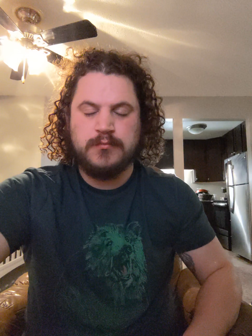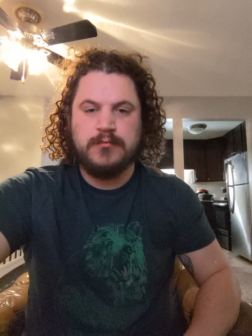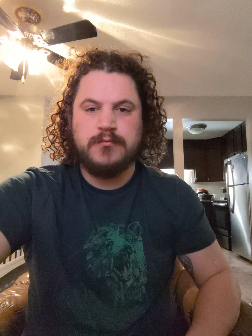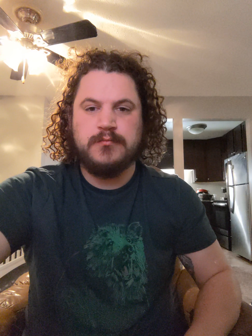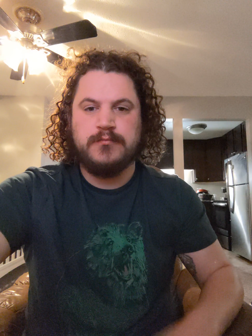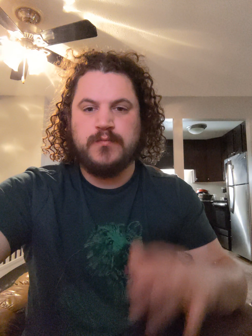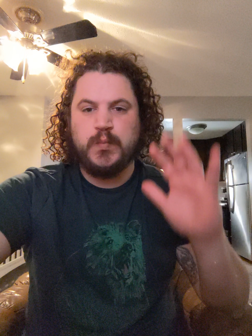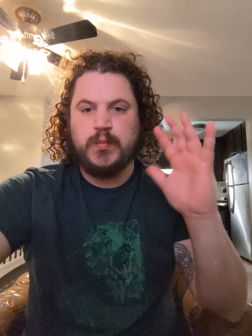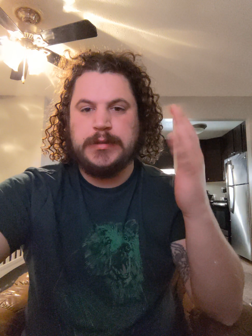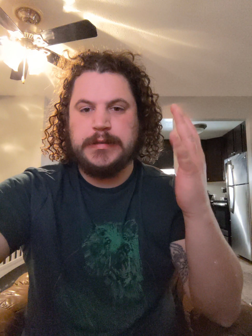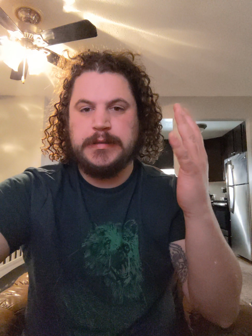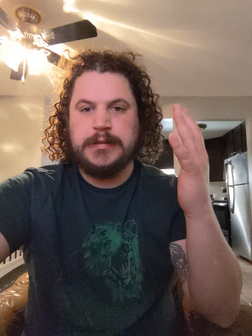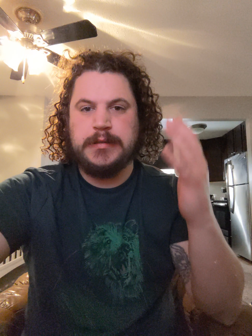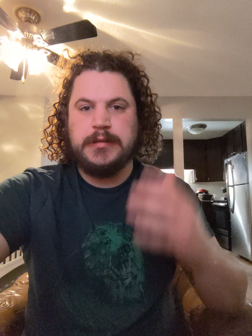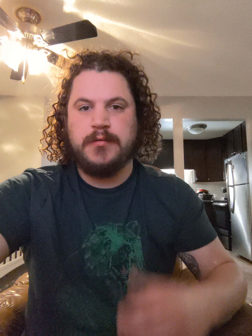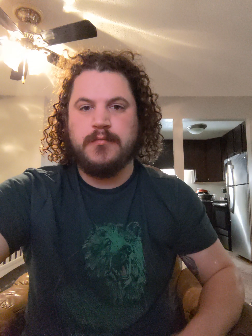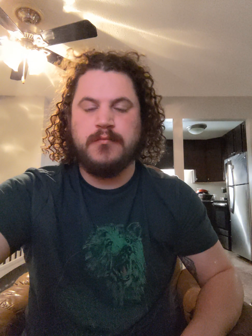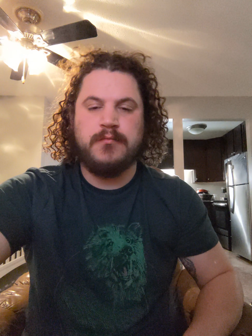tree